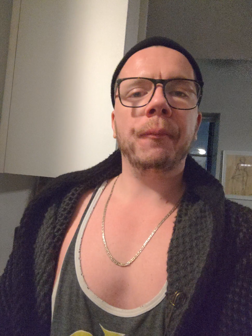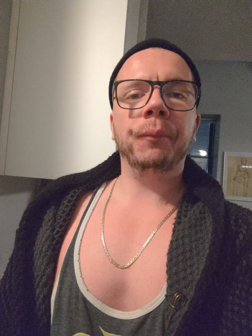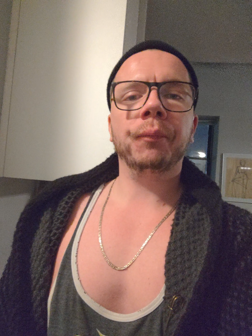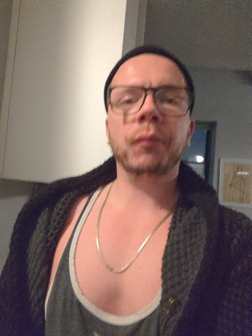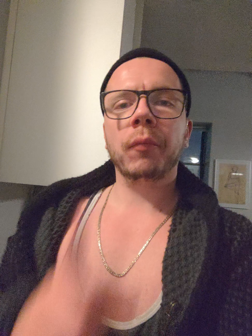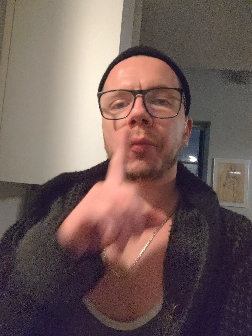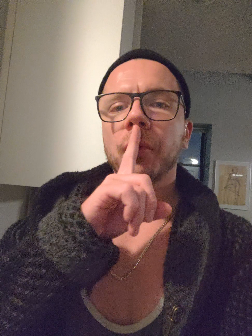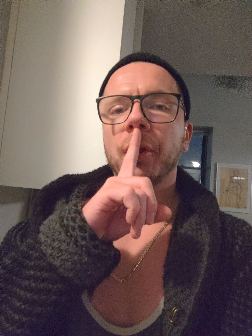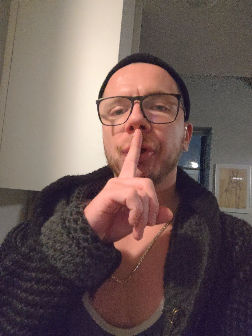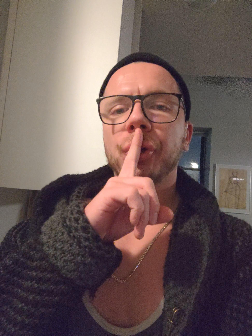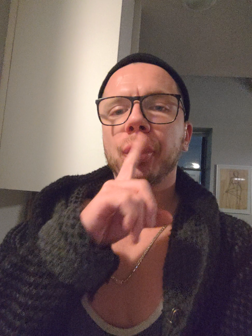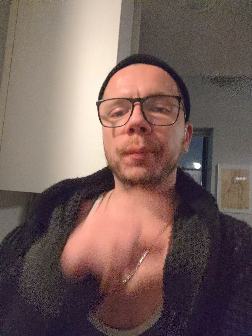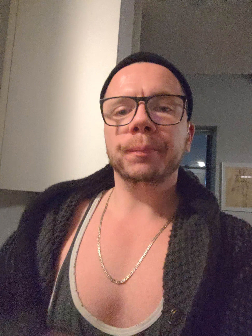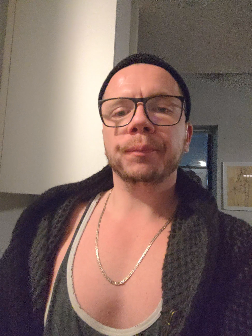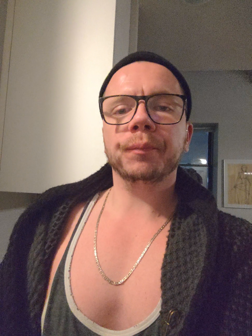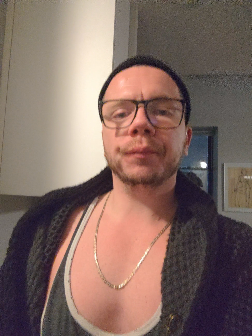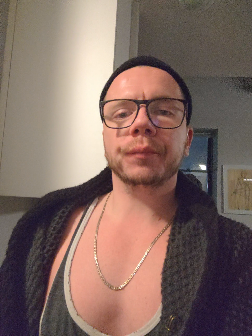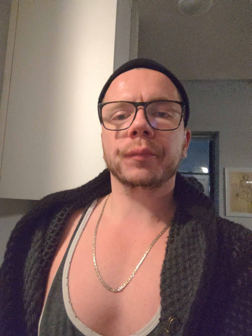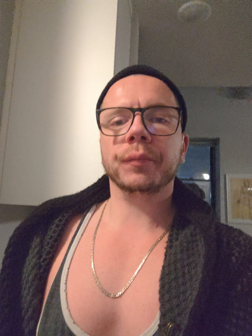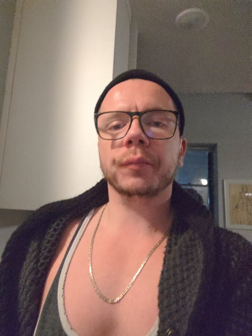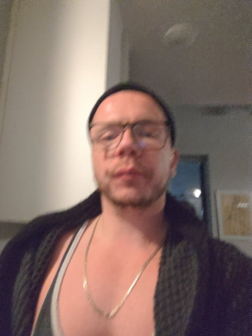shhh